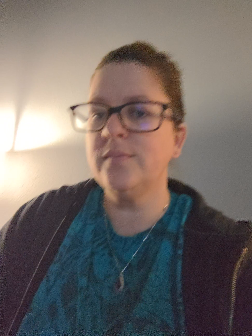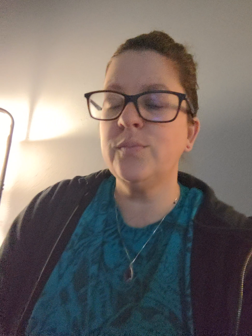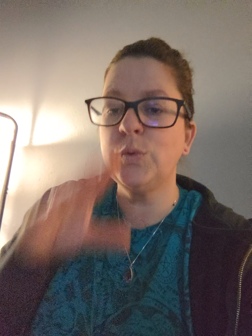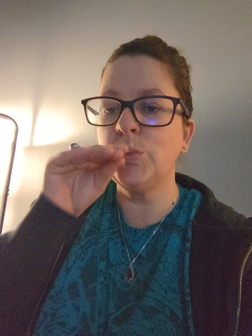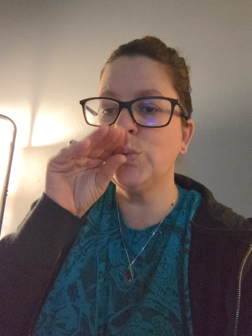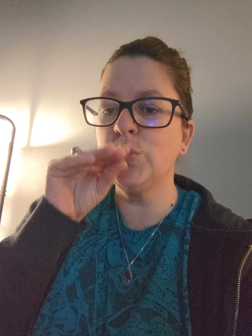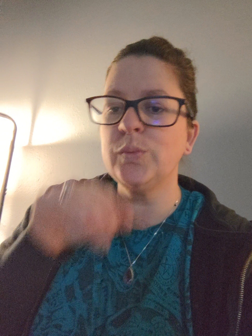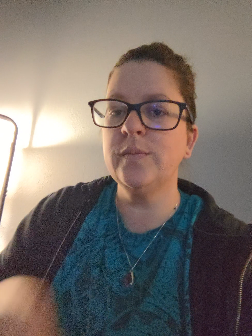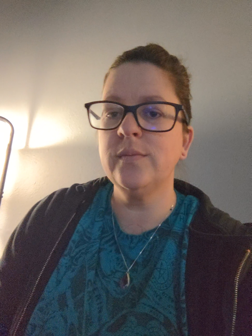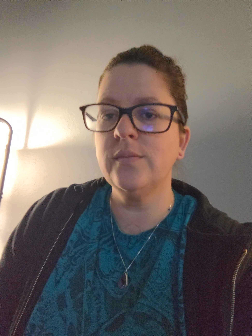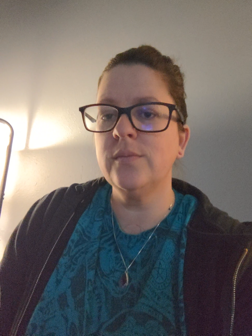goose